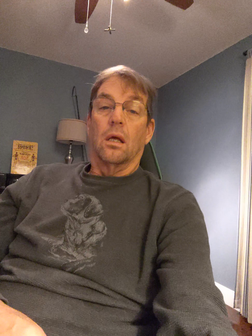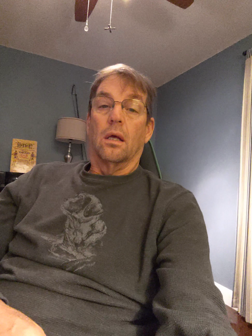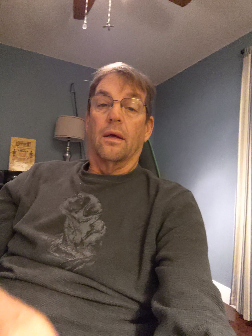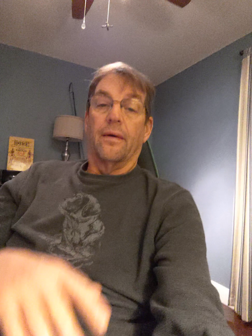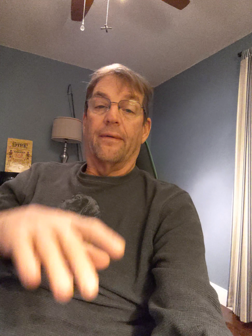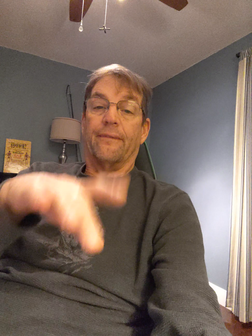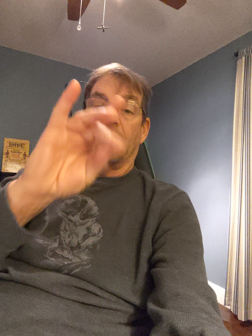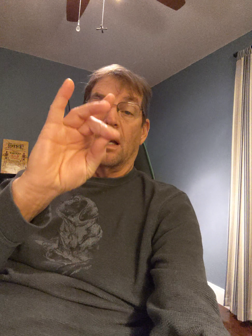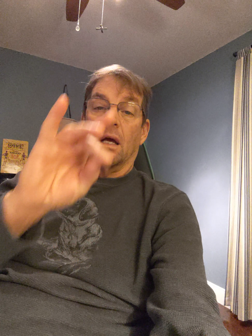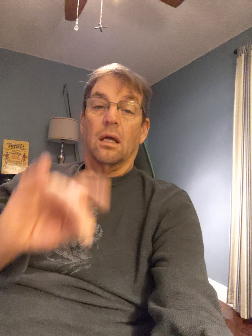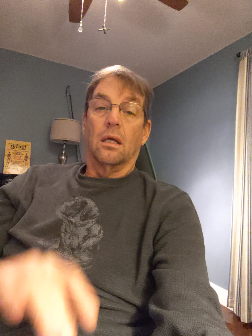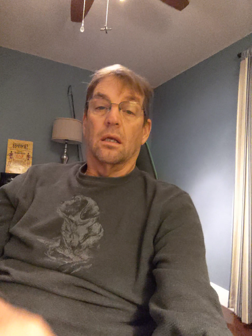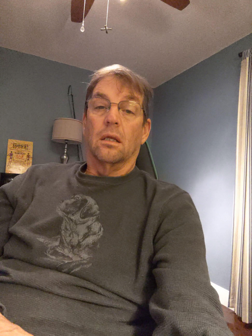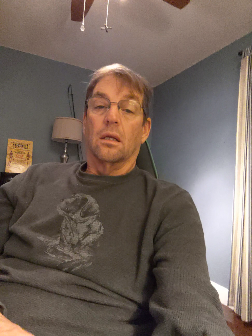find